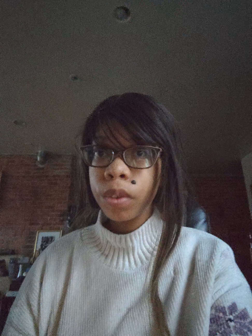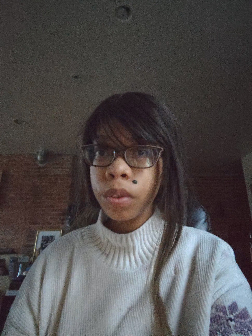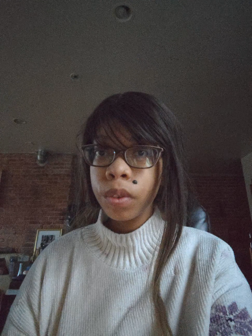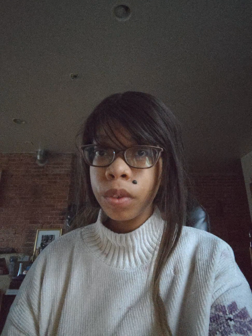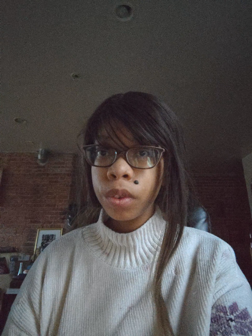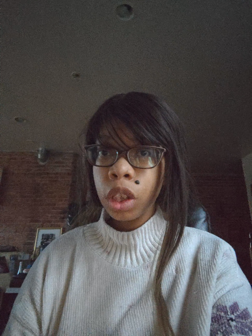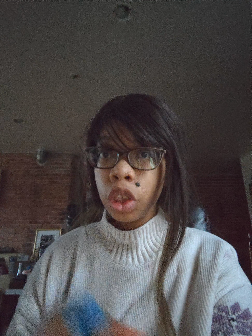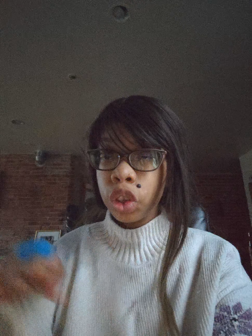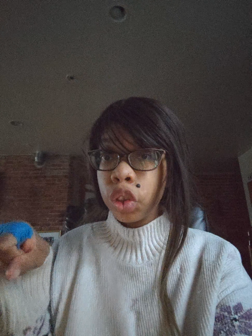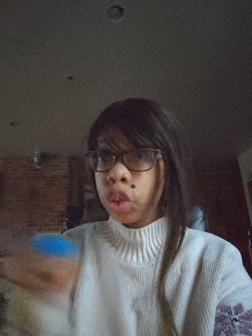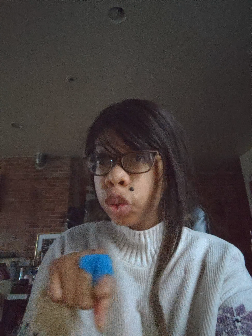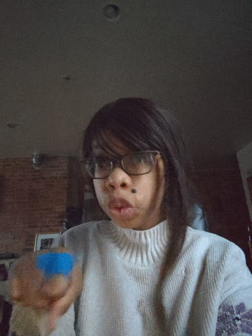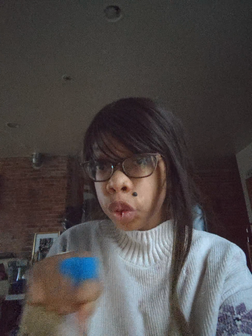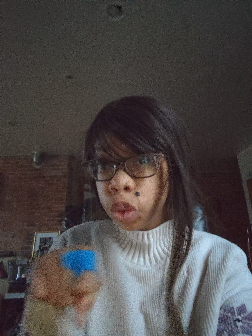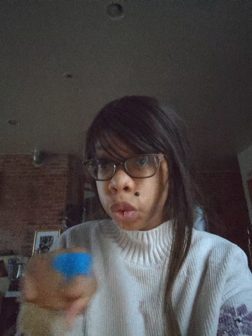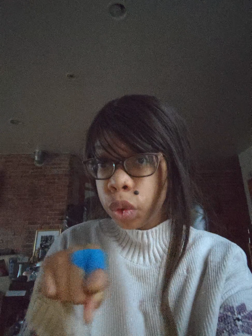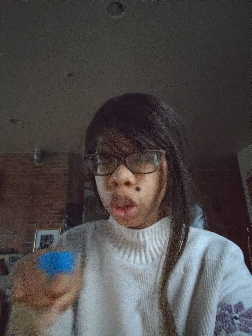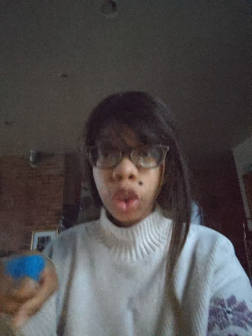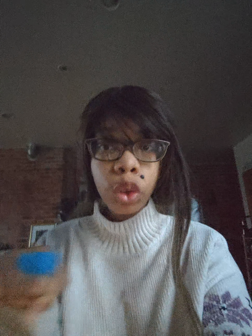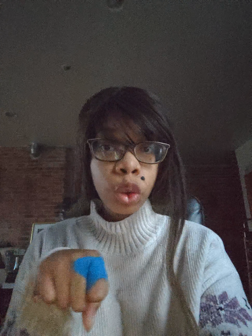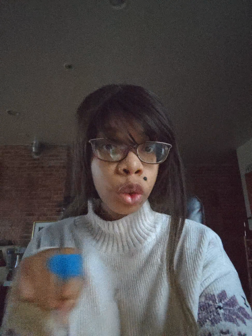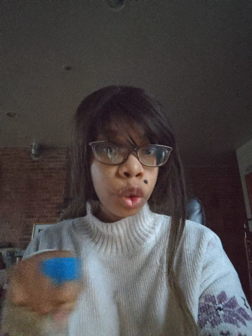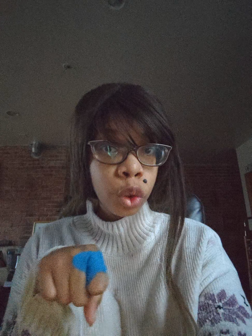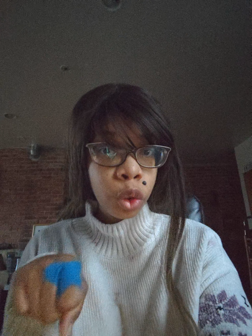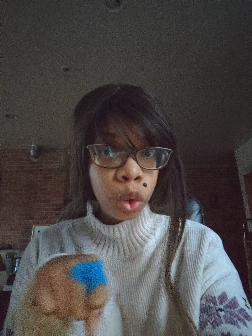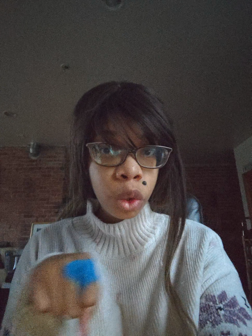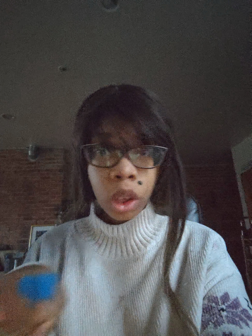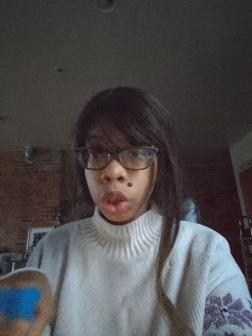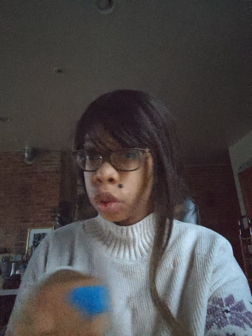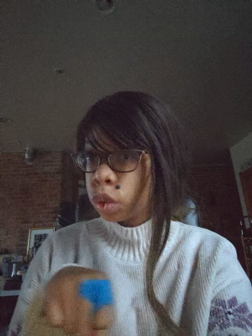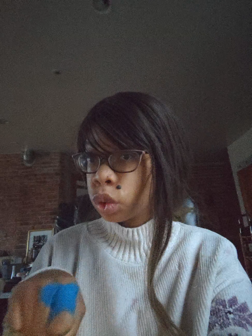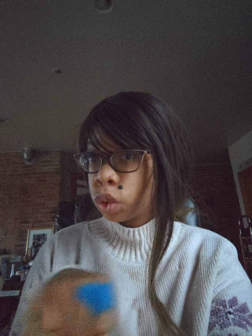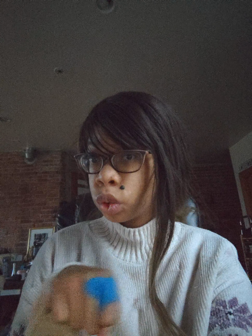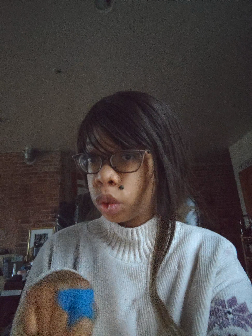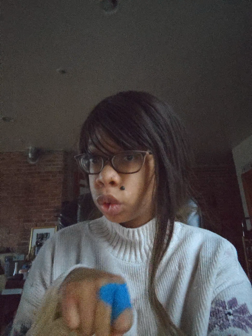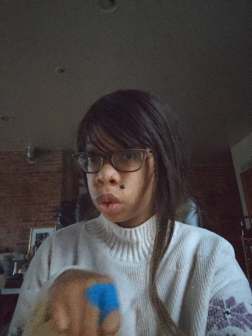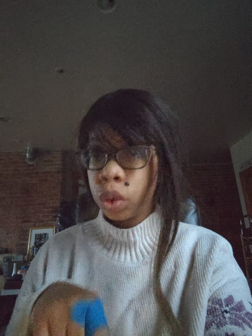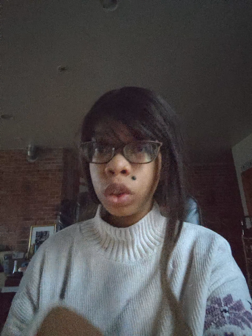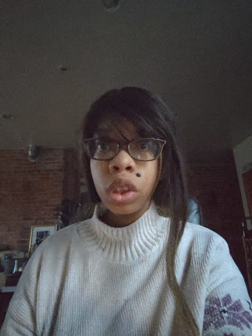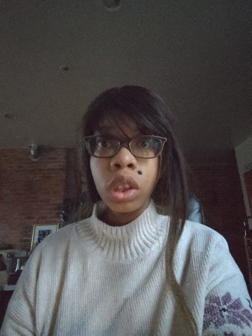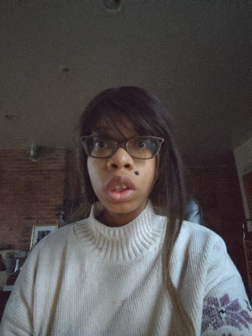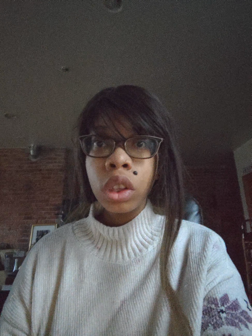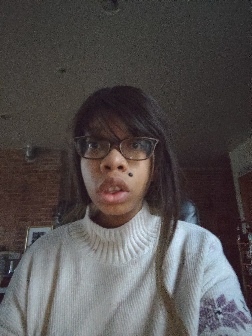shoe